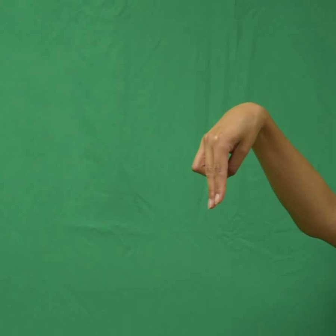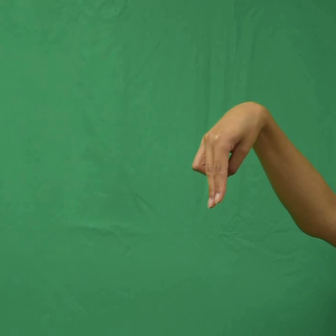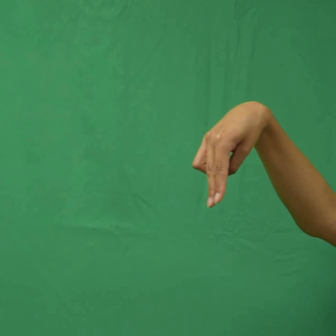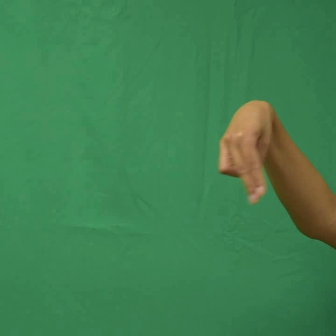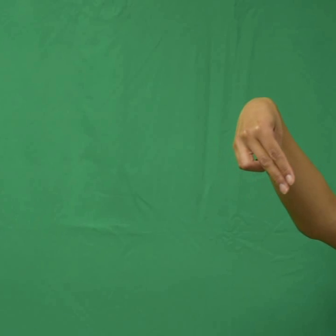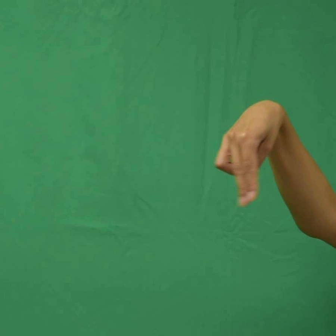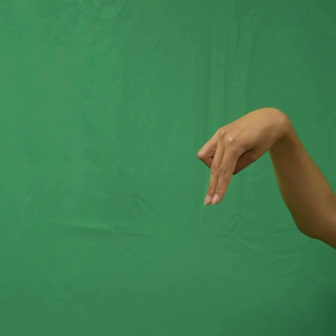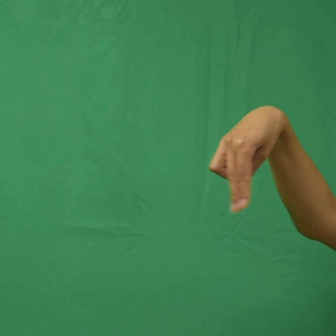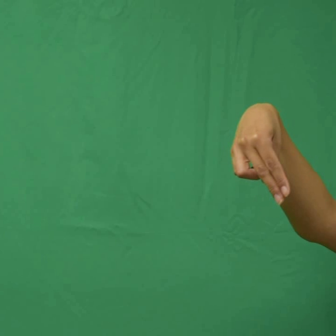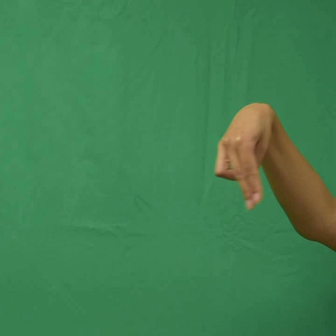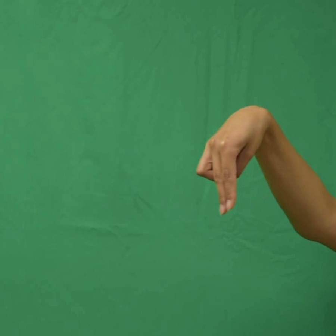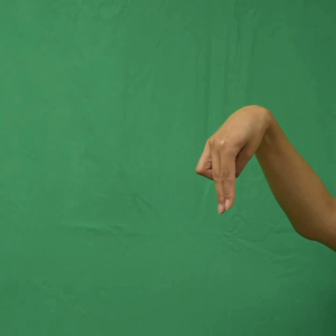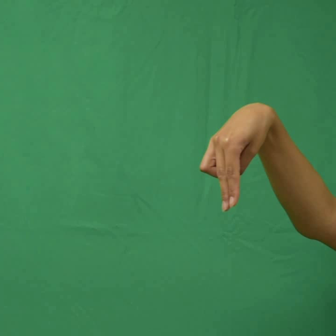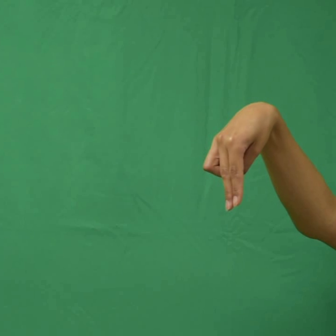Ñ